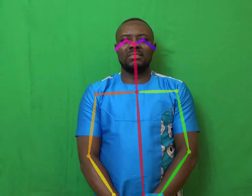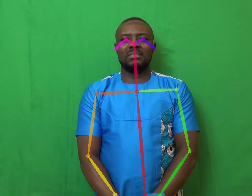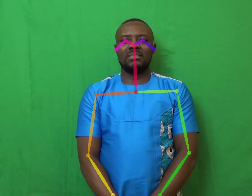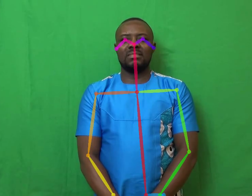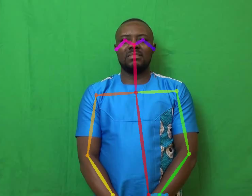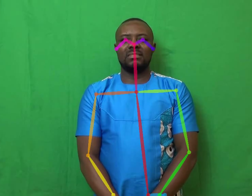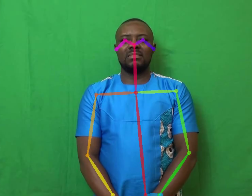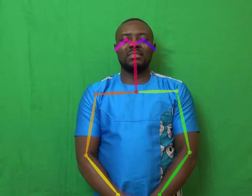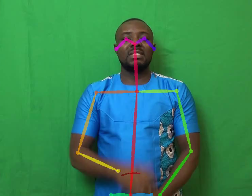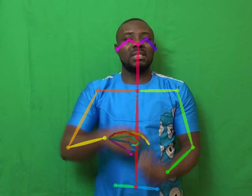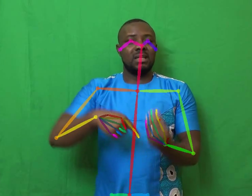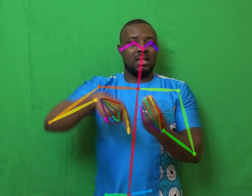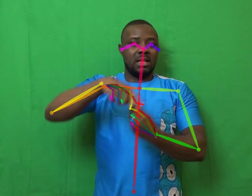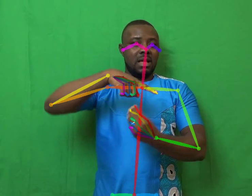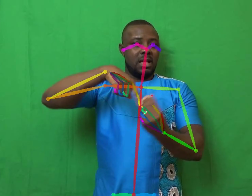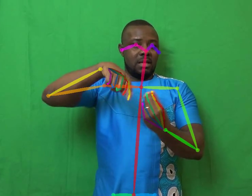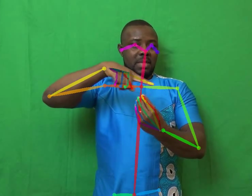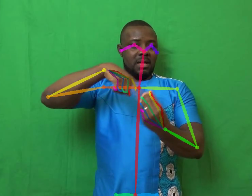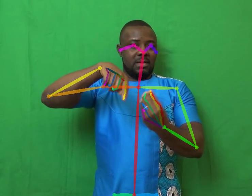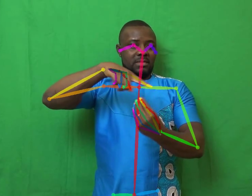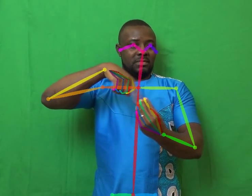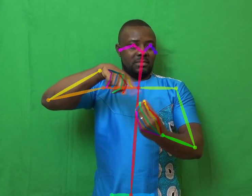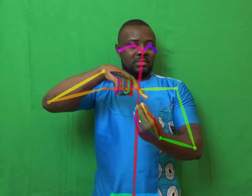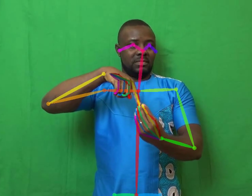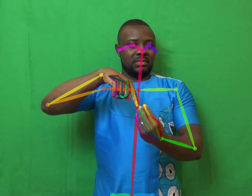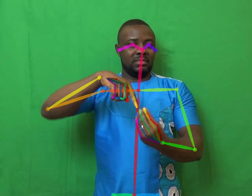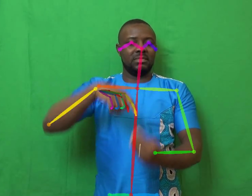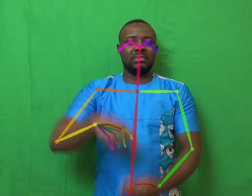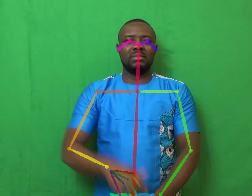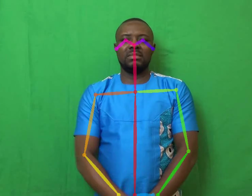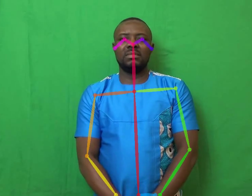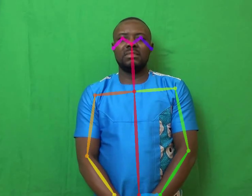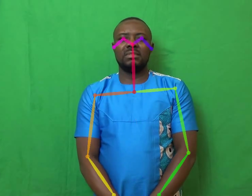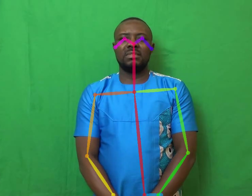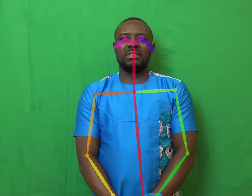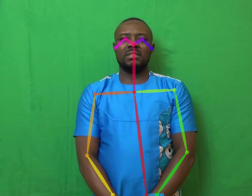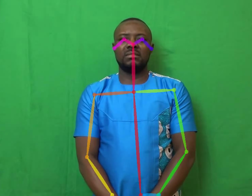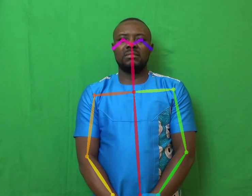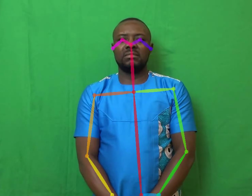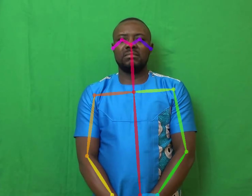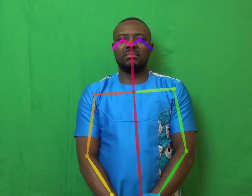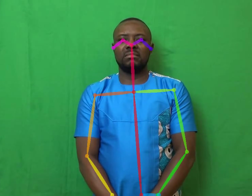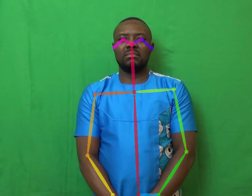about